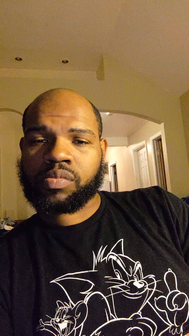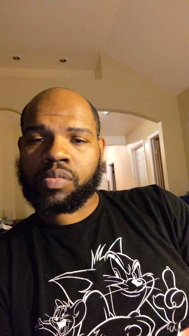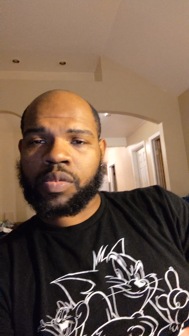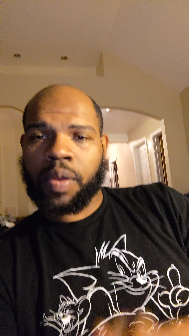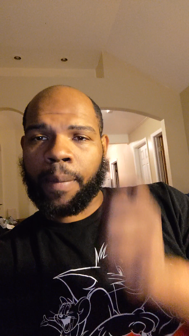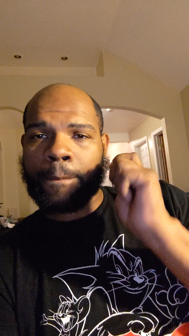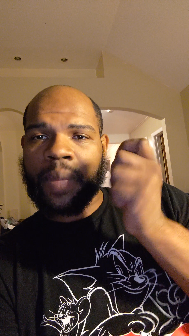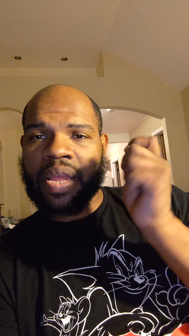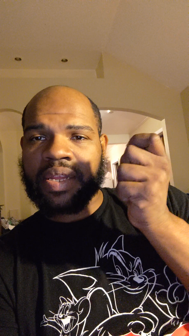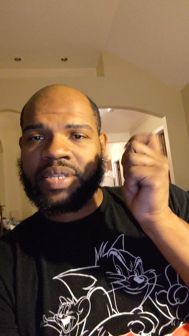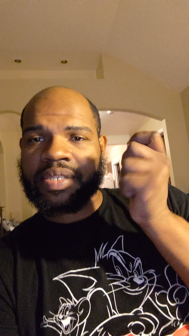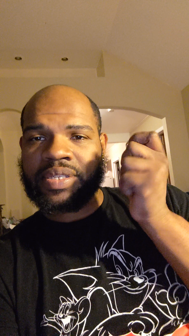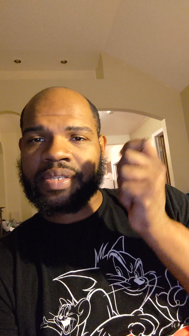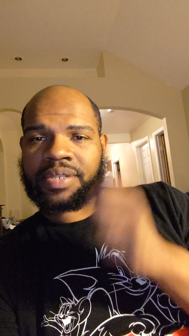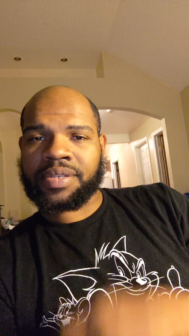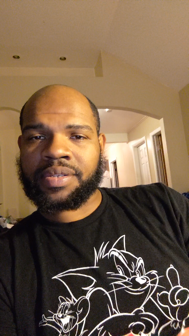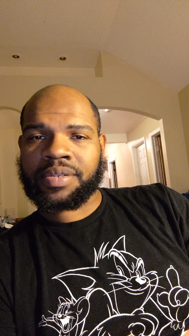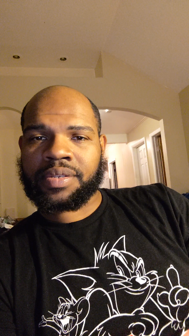bat